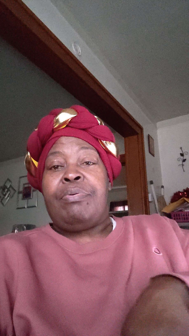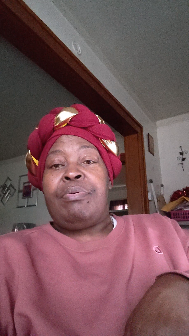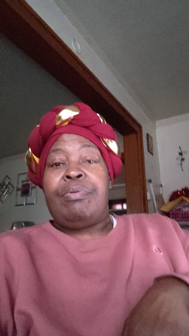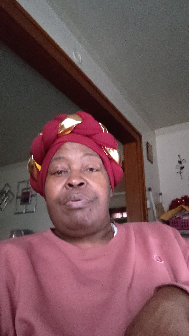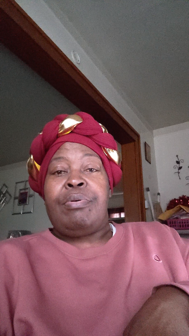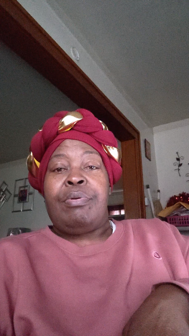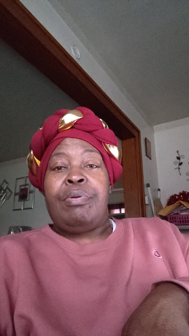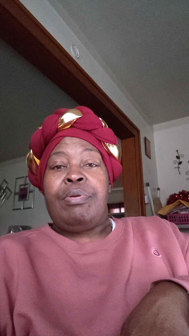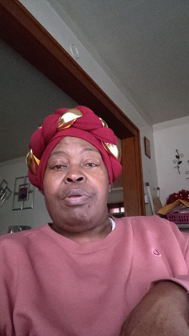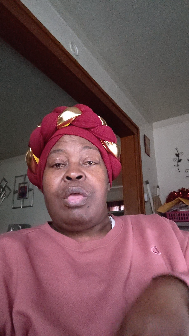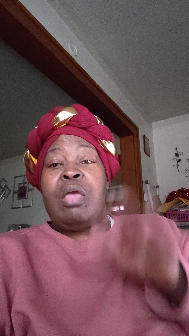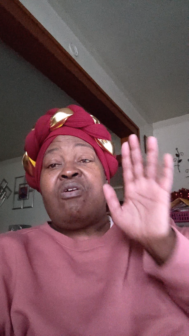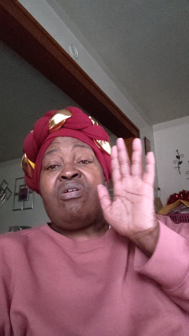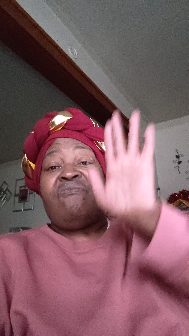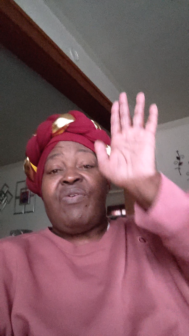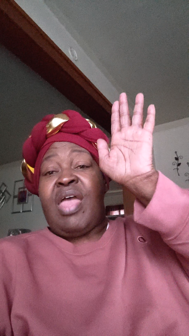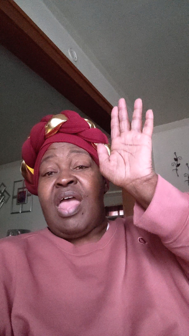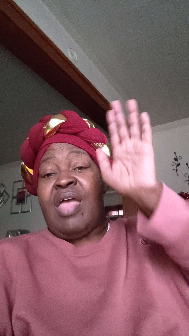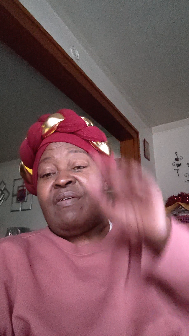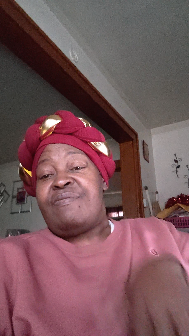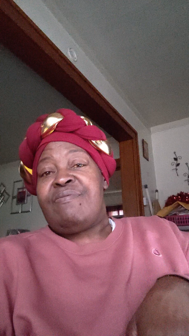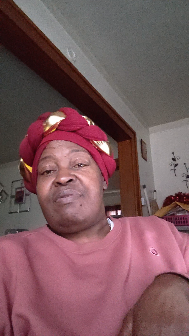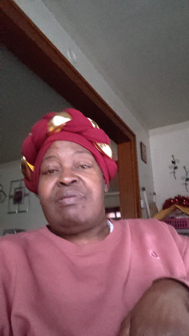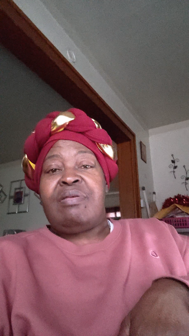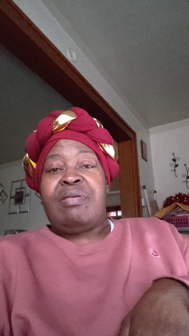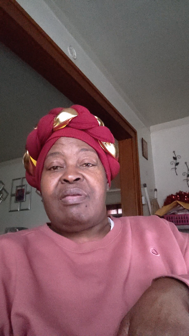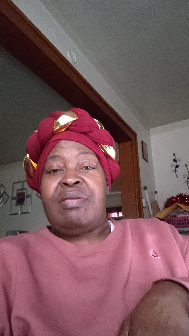give me five